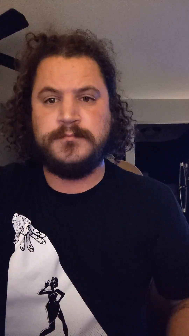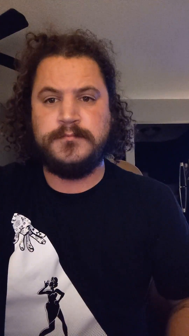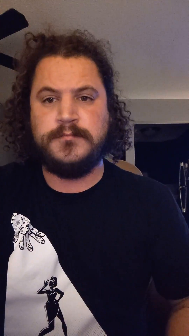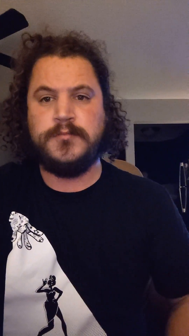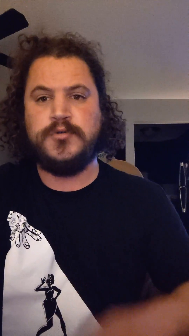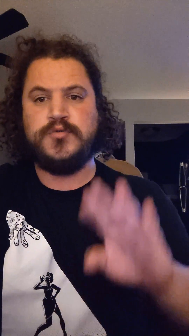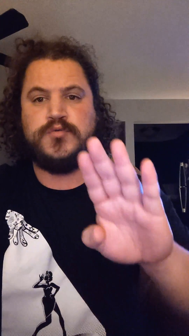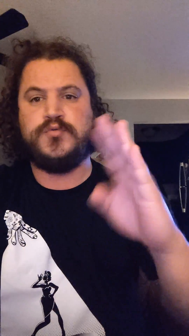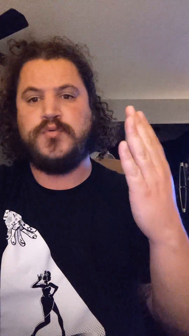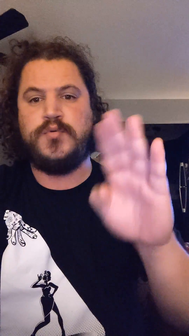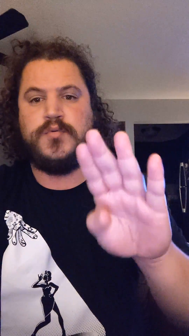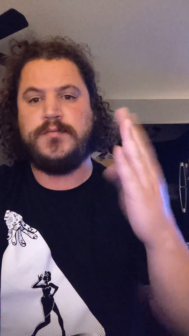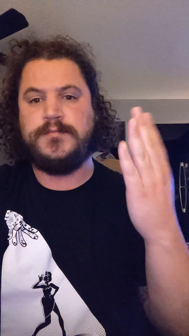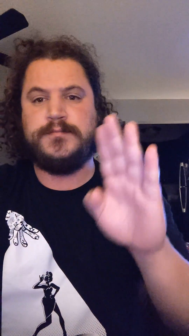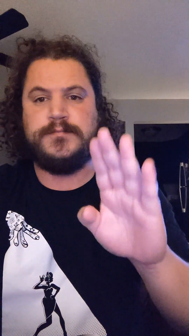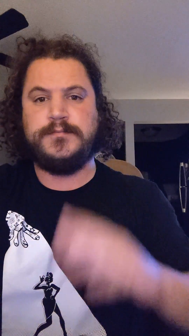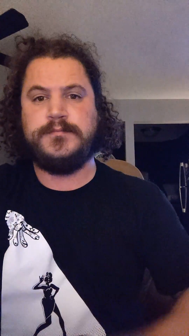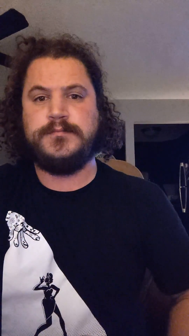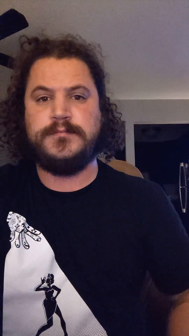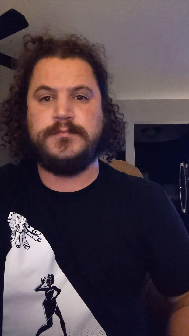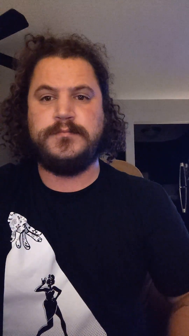door